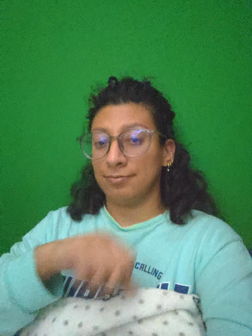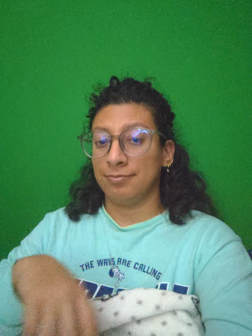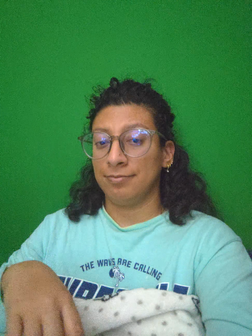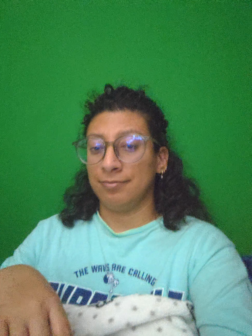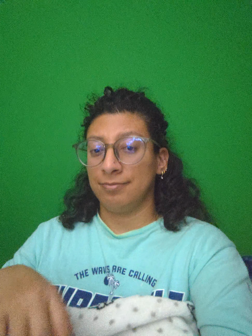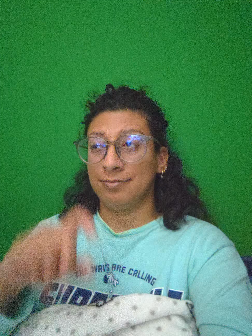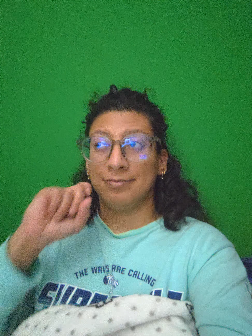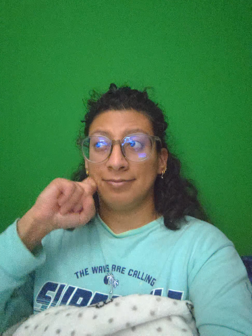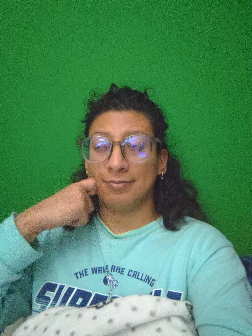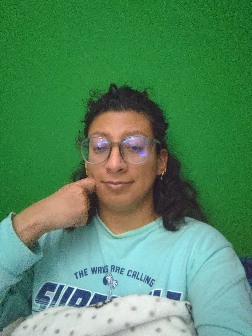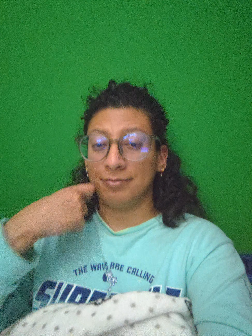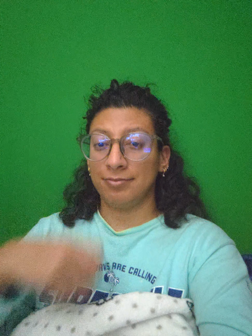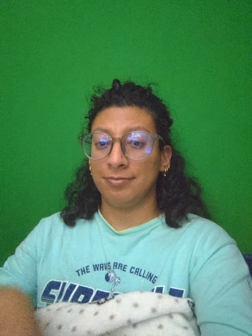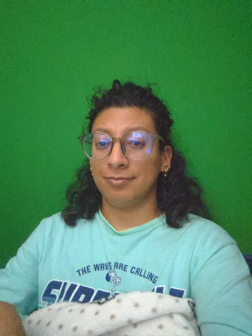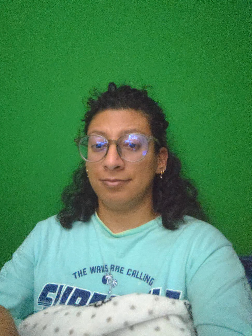apple